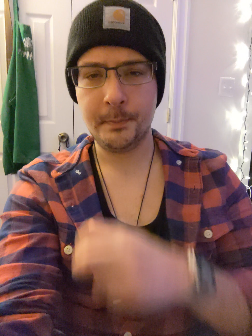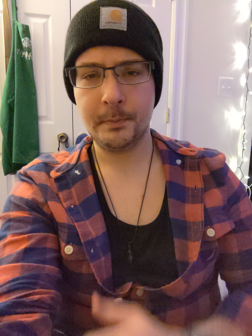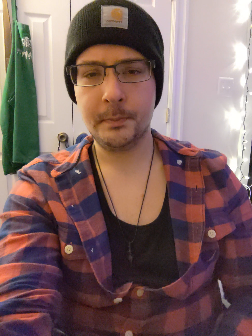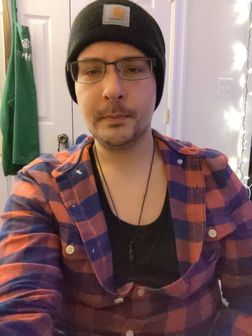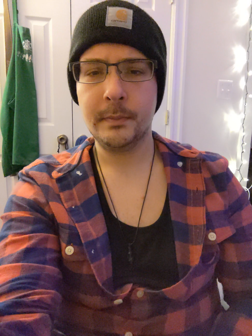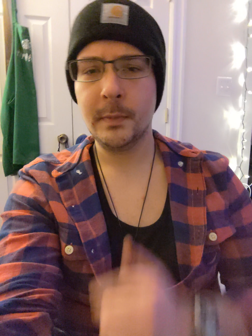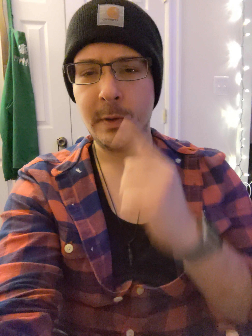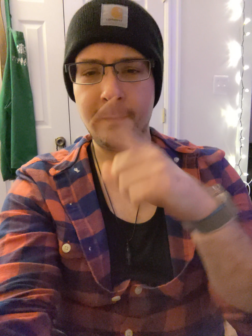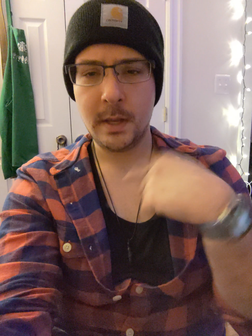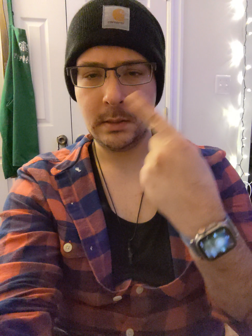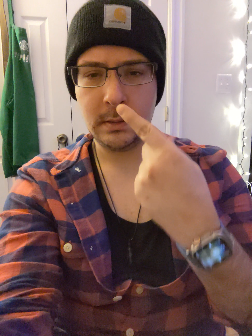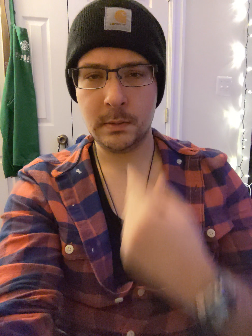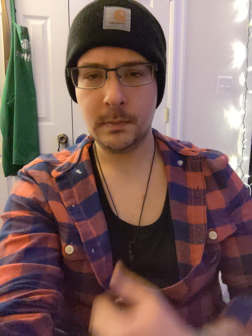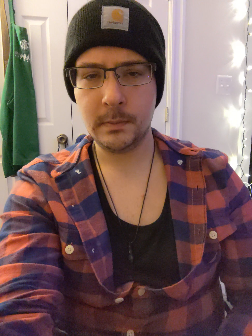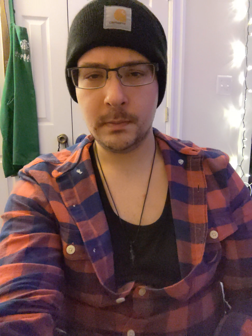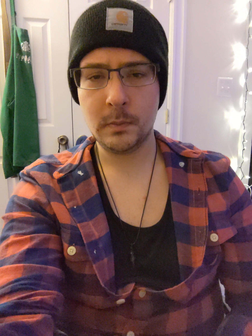face